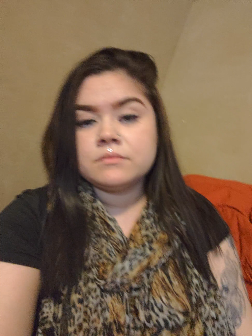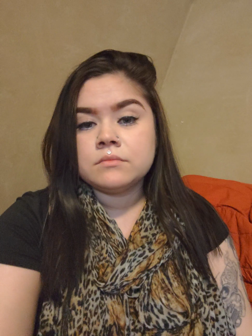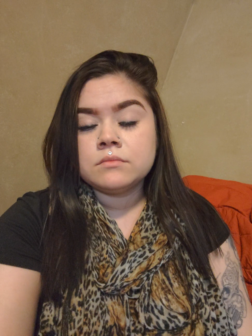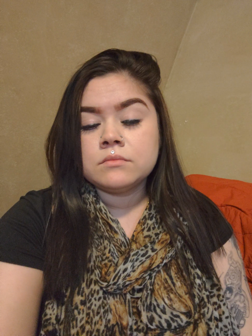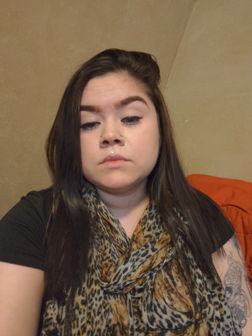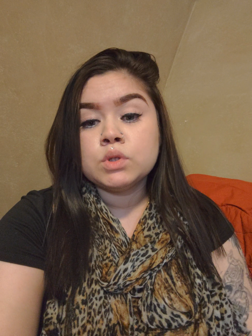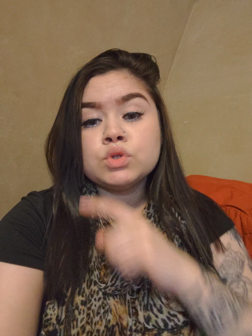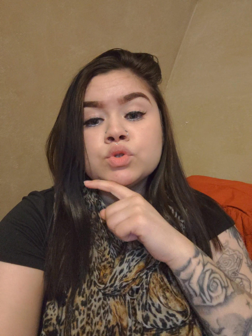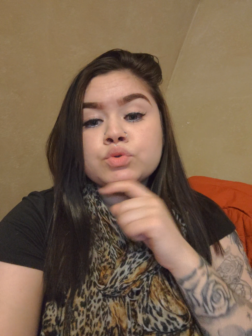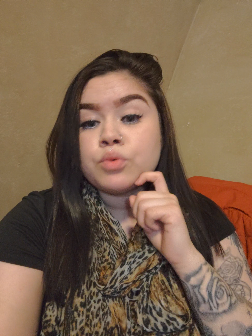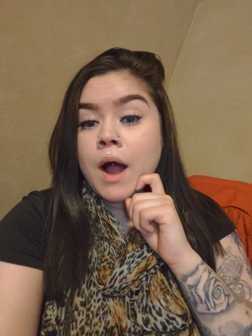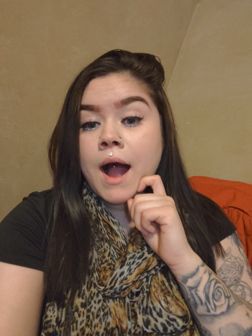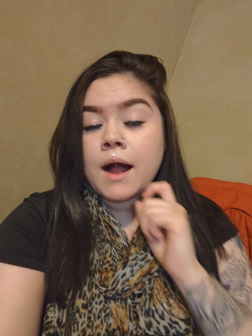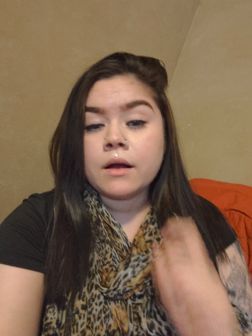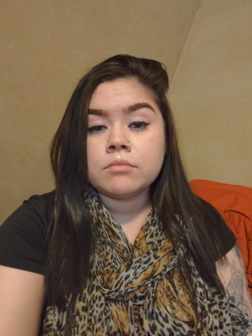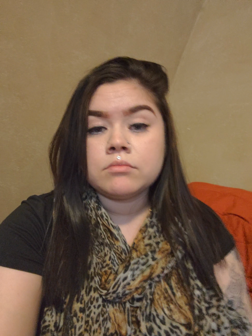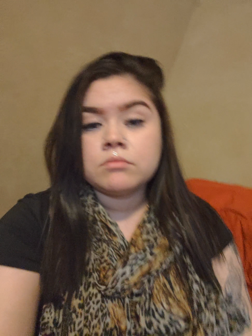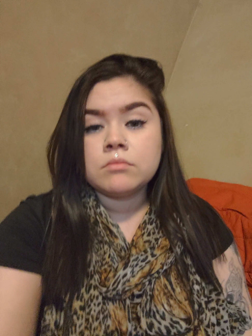dry